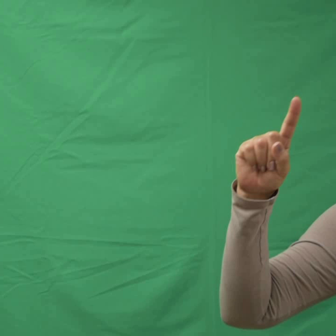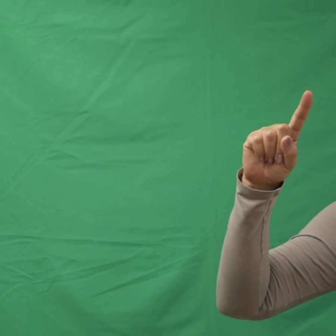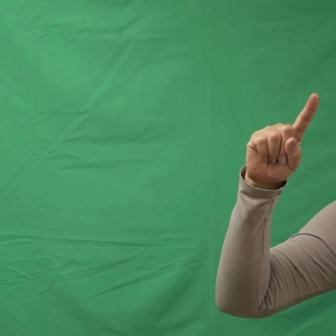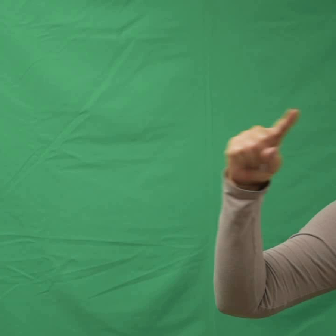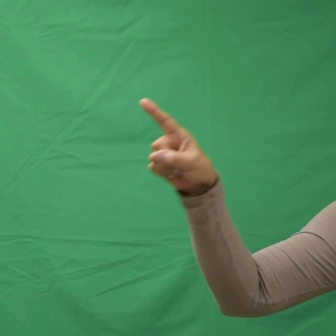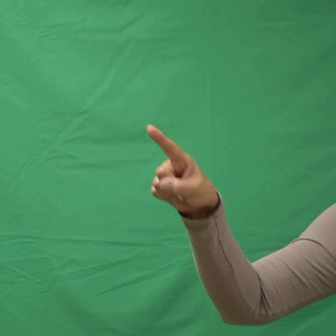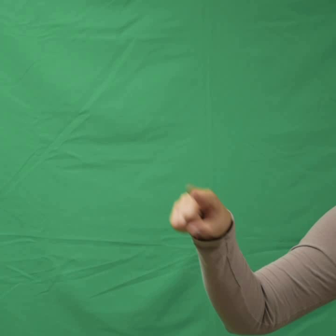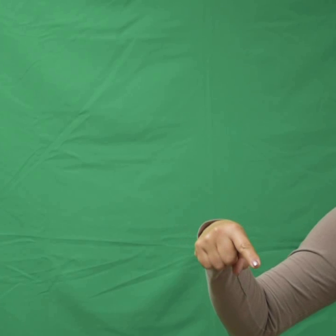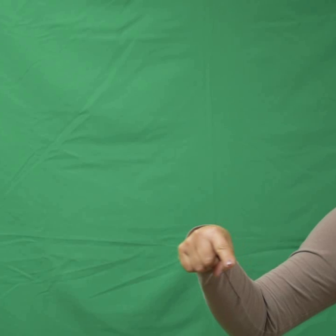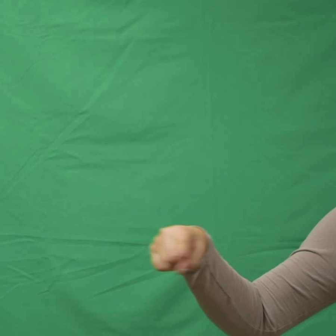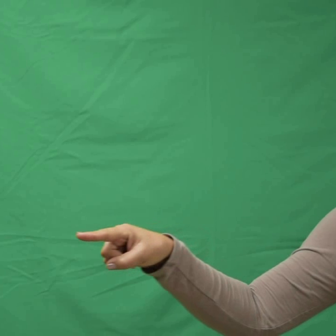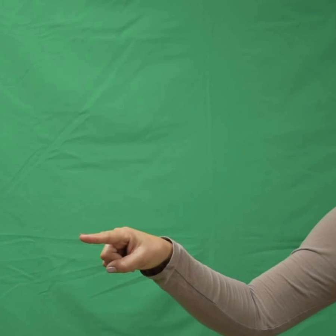Z